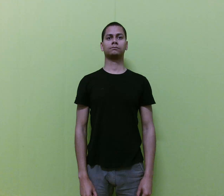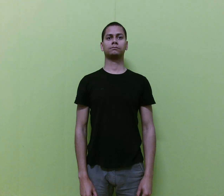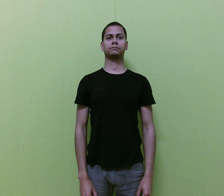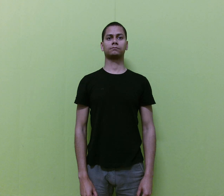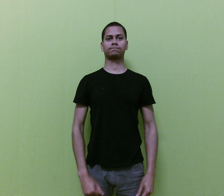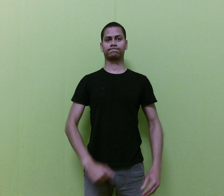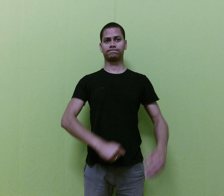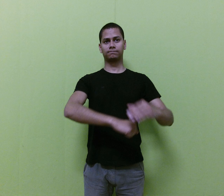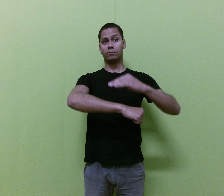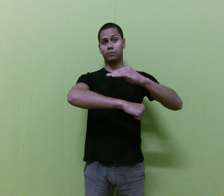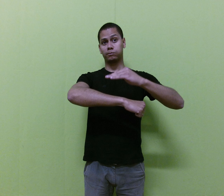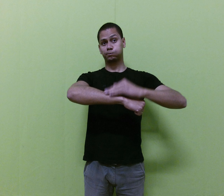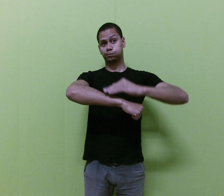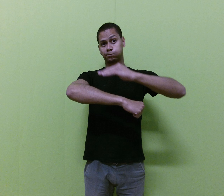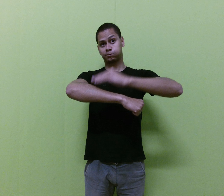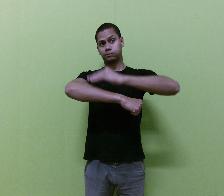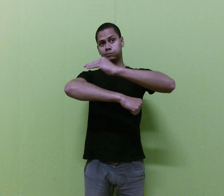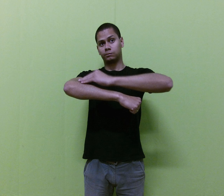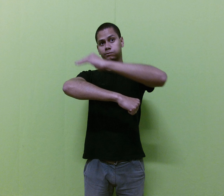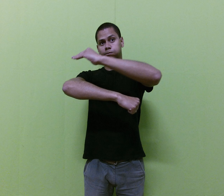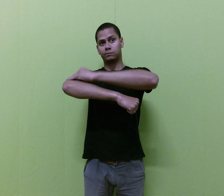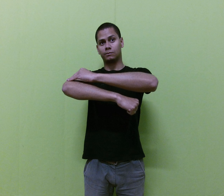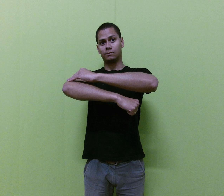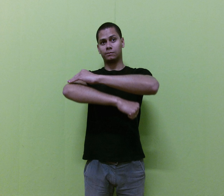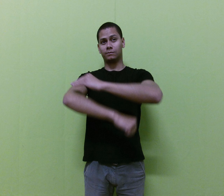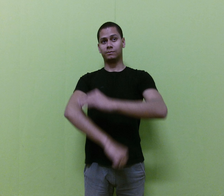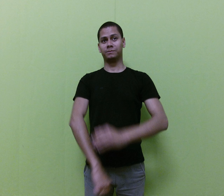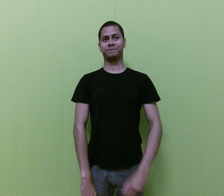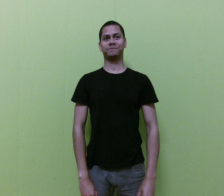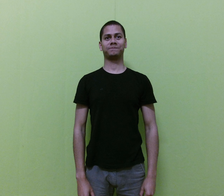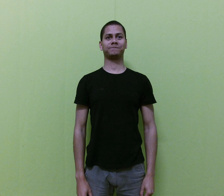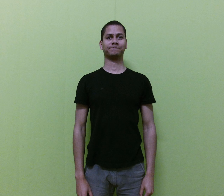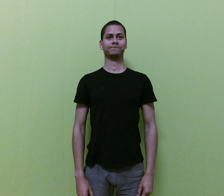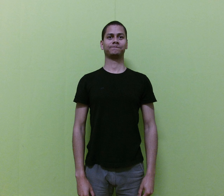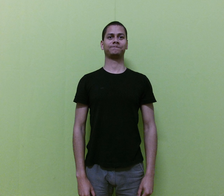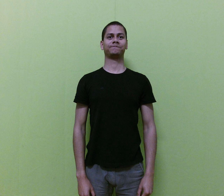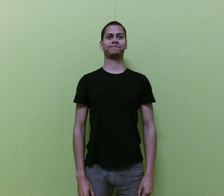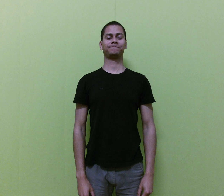sapo